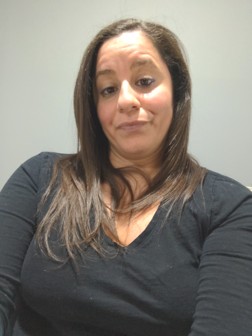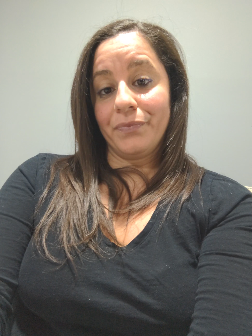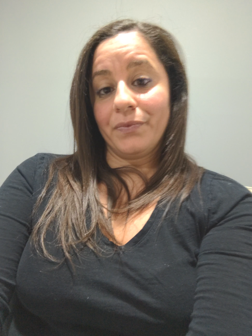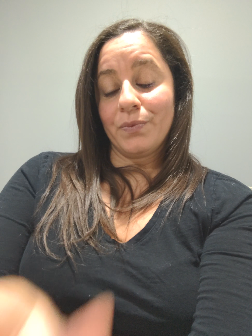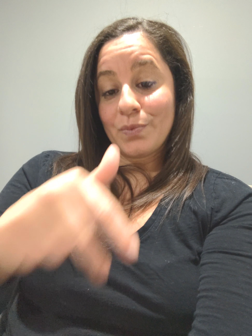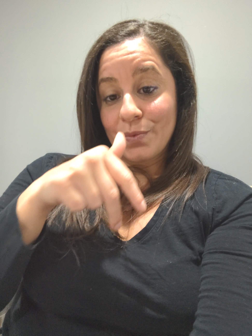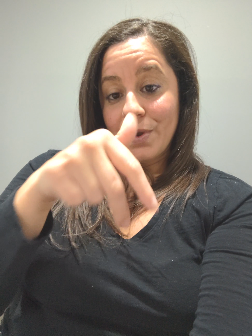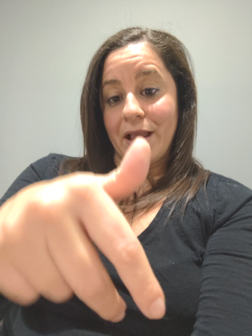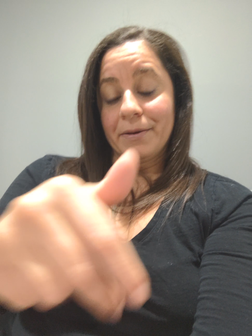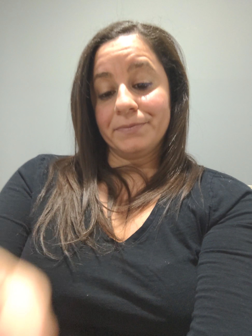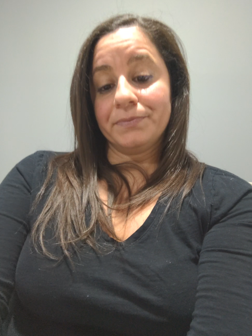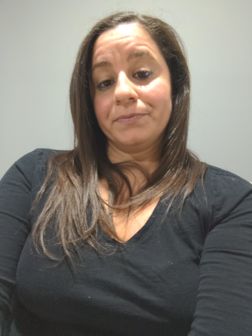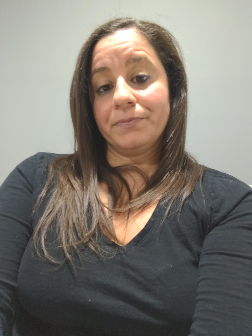ride